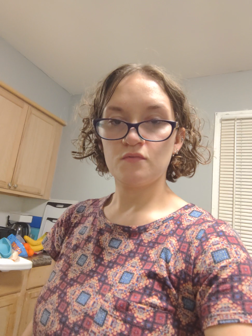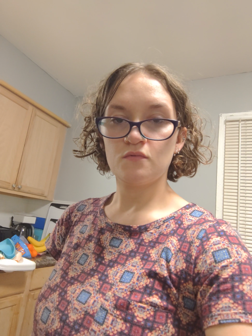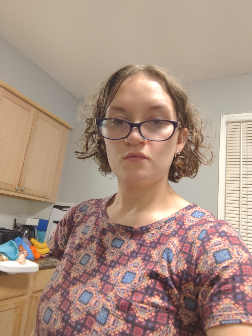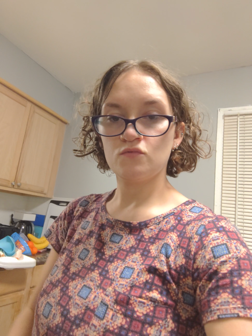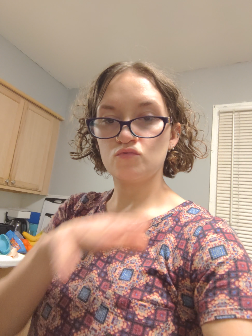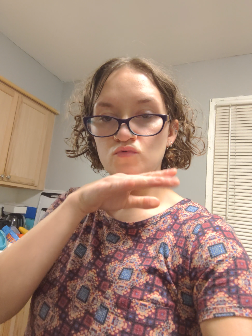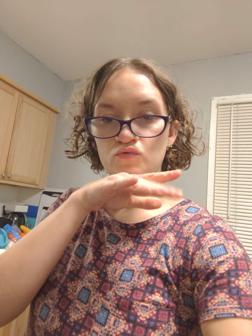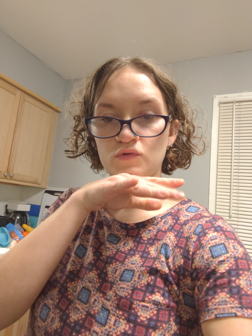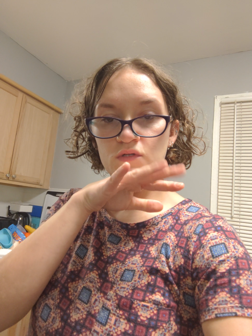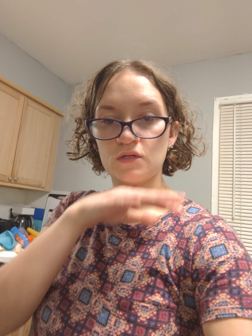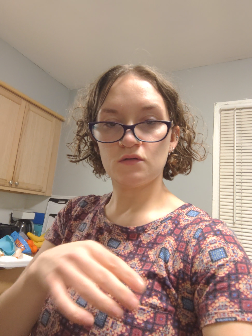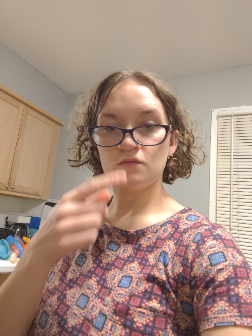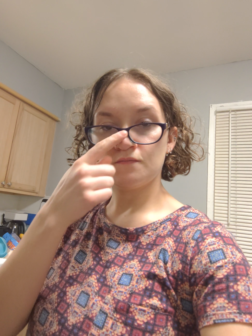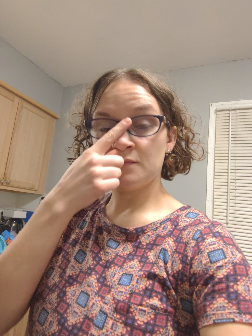dirty